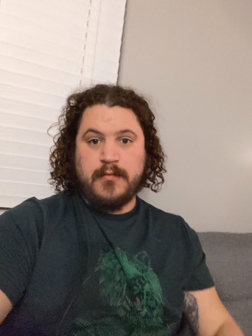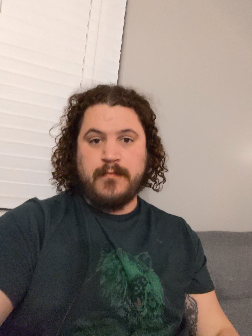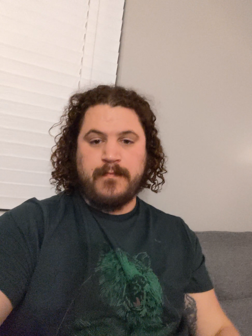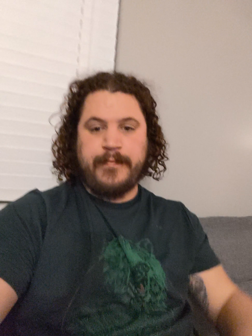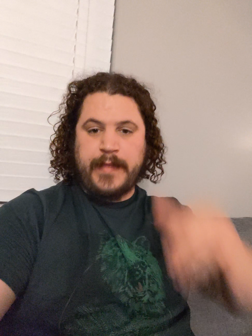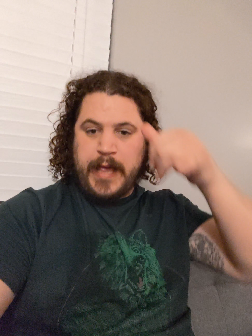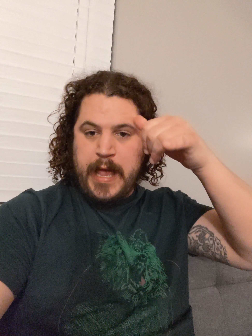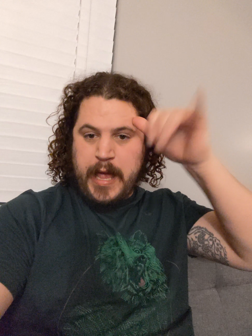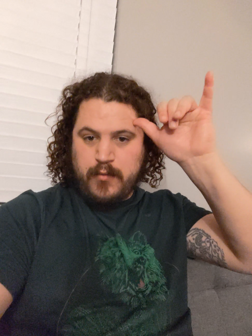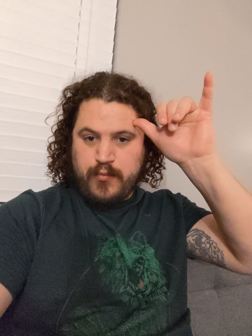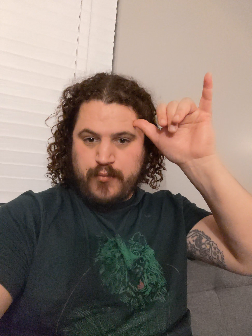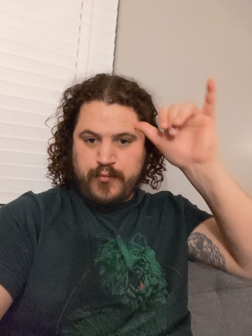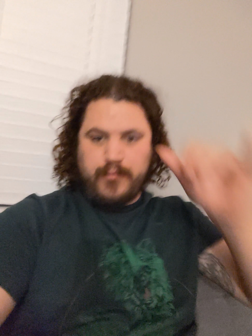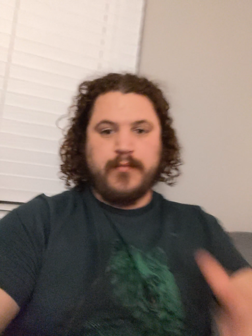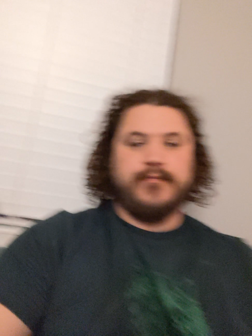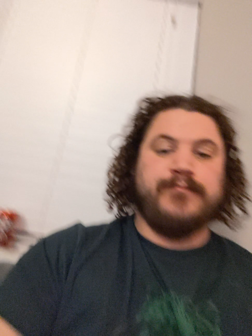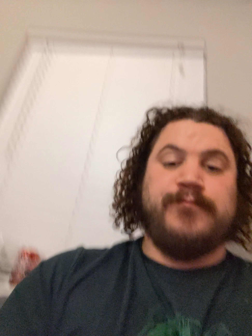cow